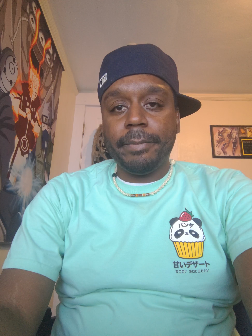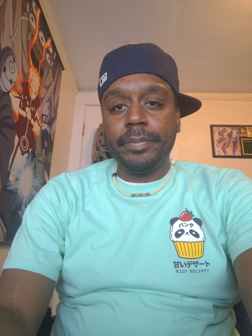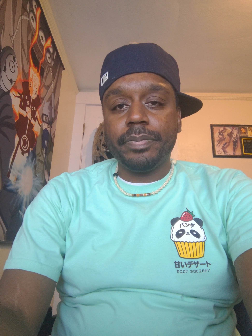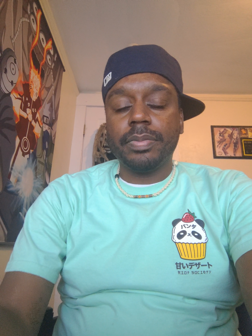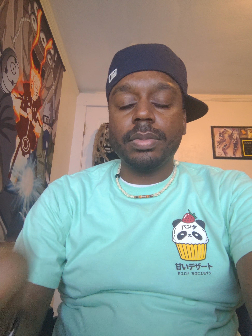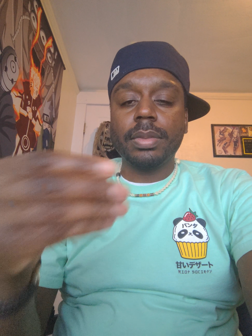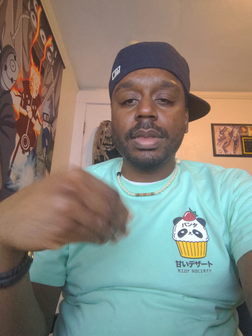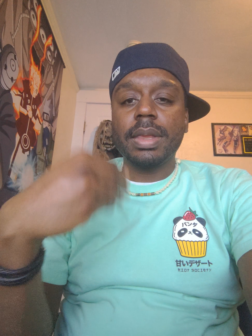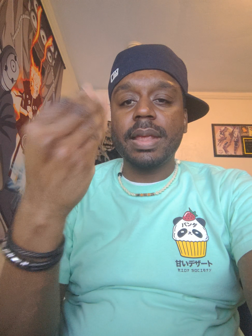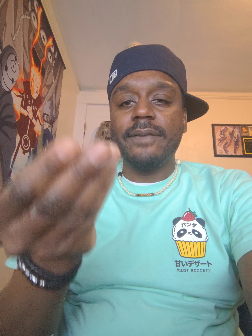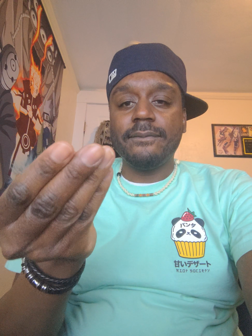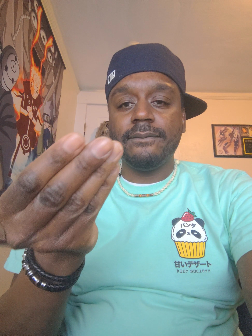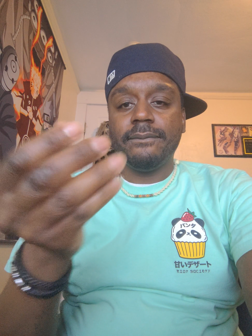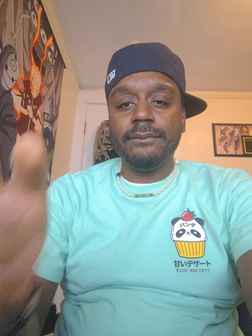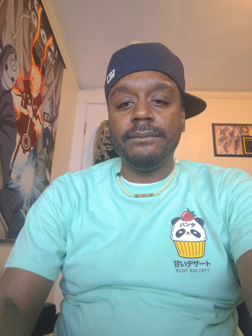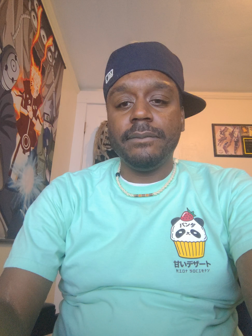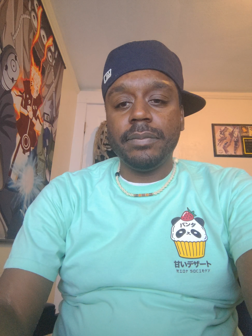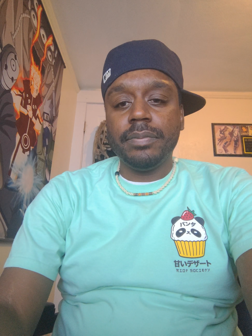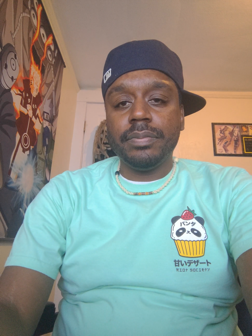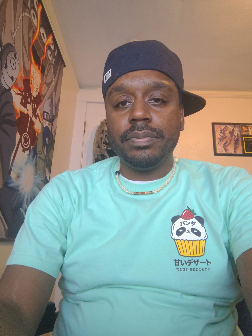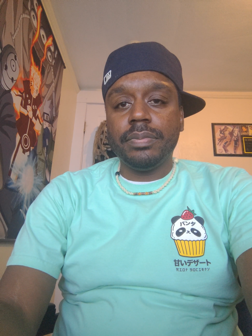give